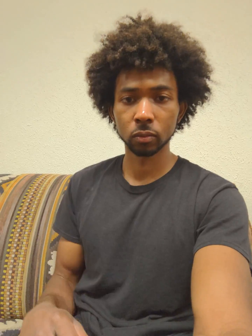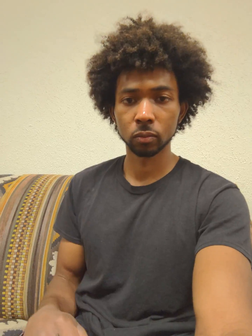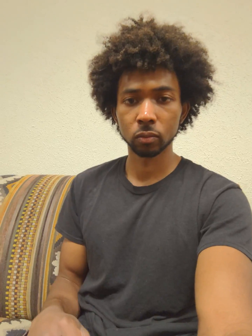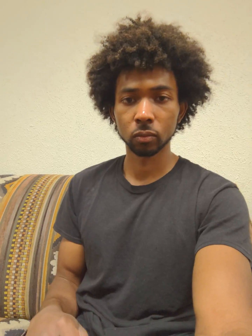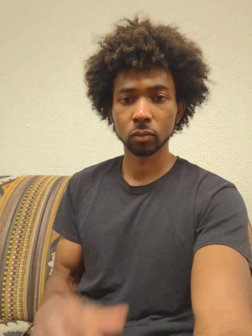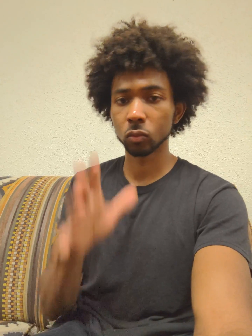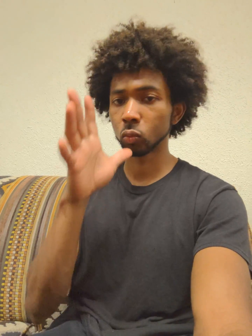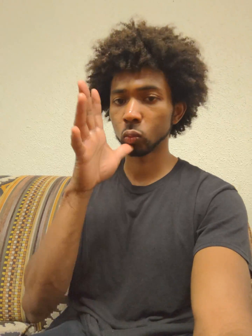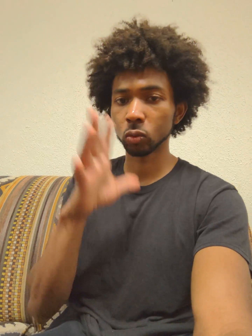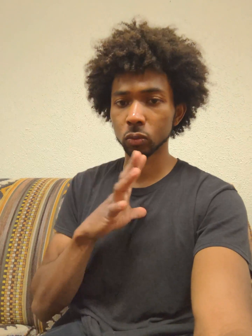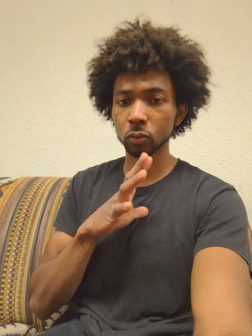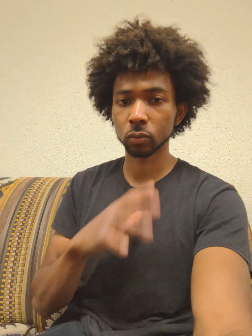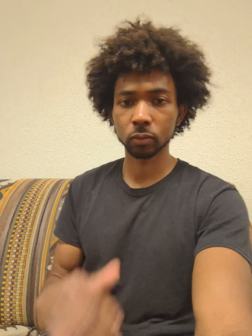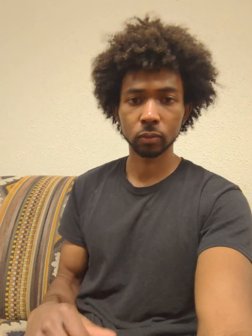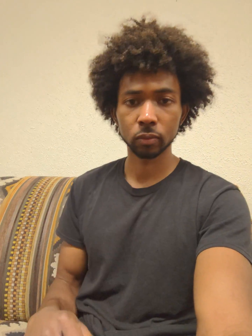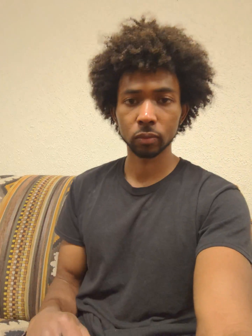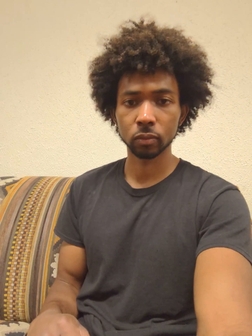lady